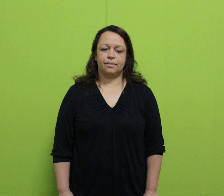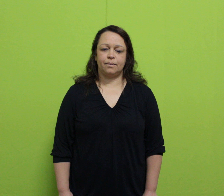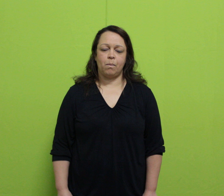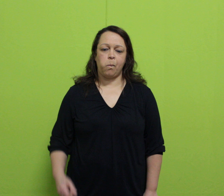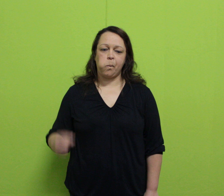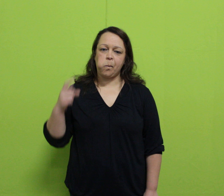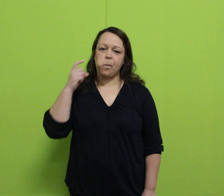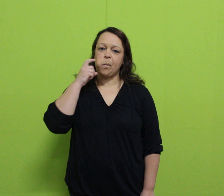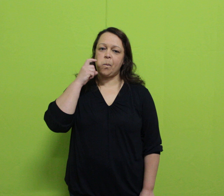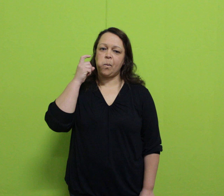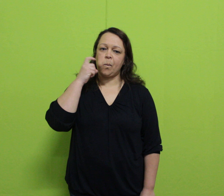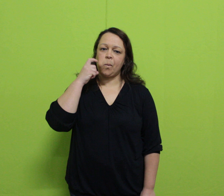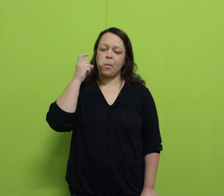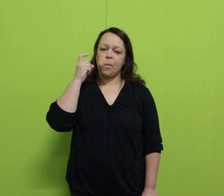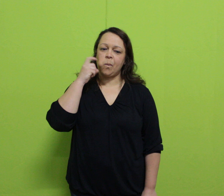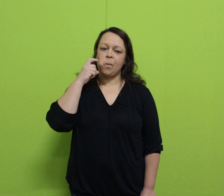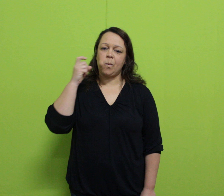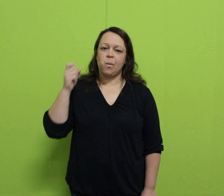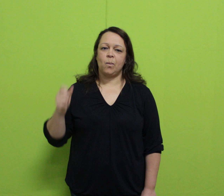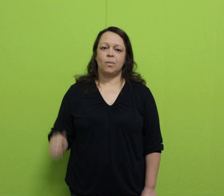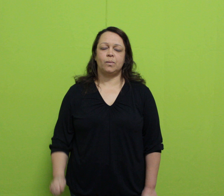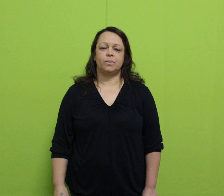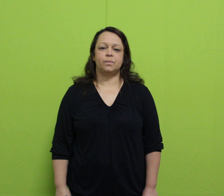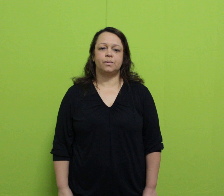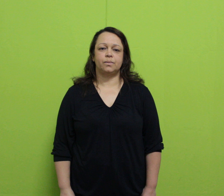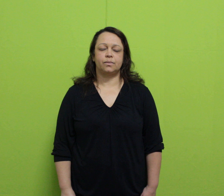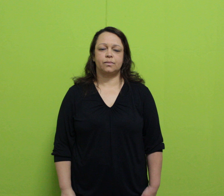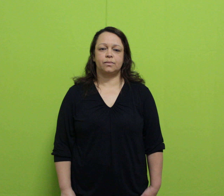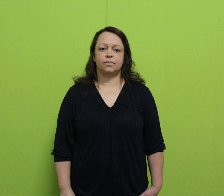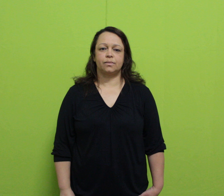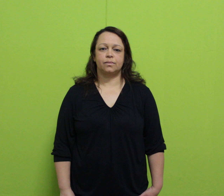bala